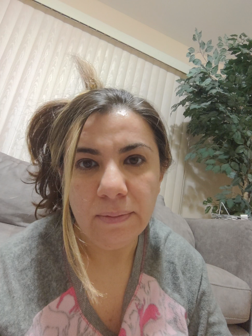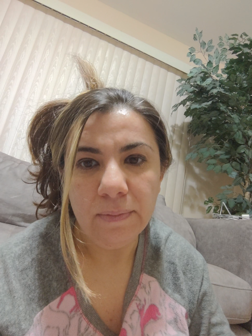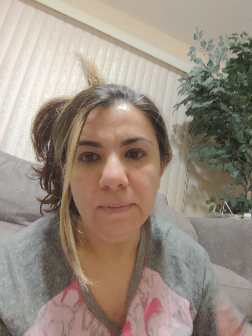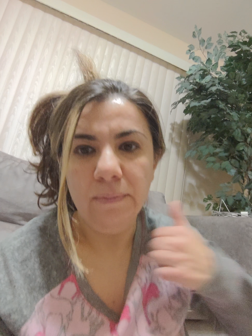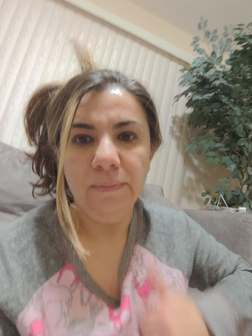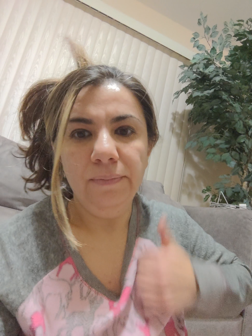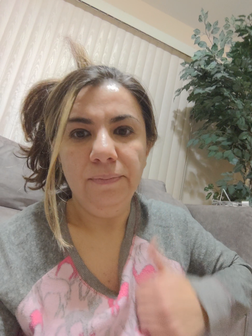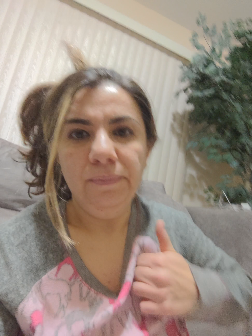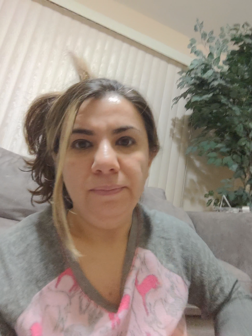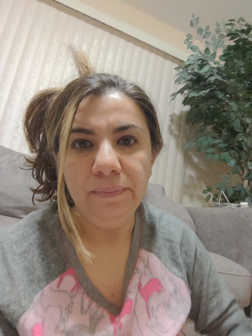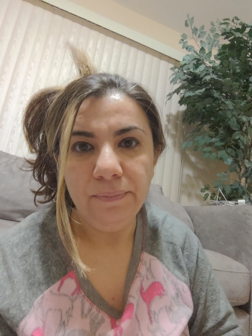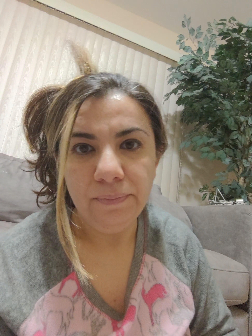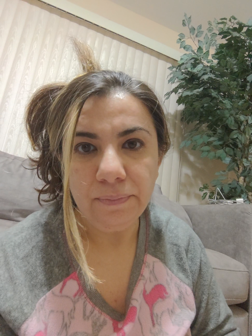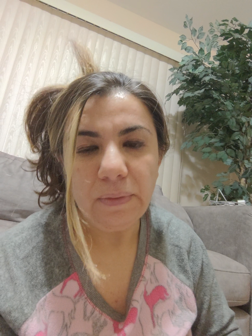bath